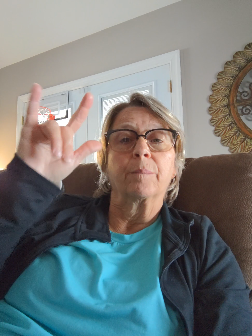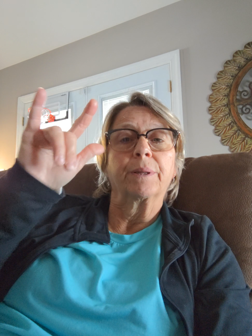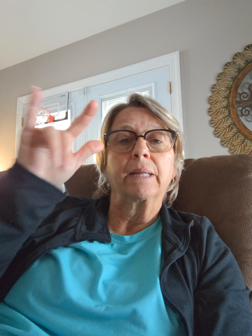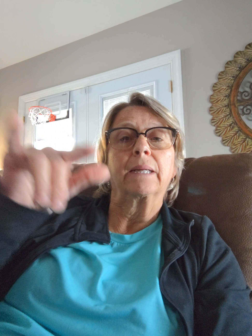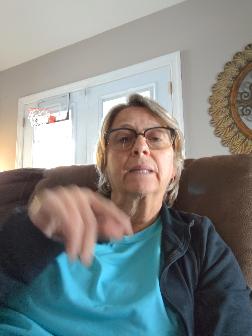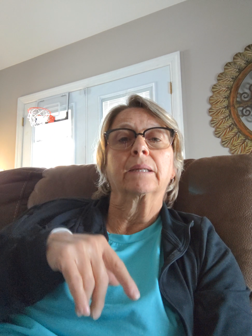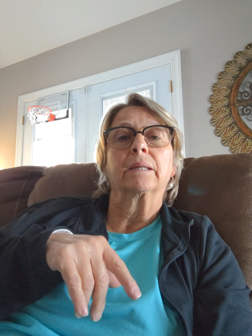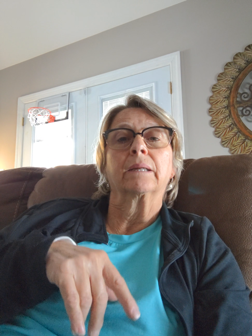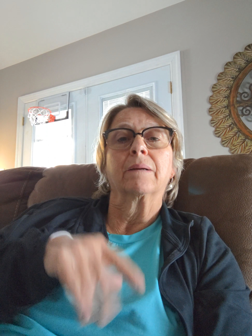airplane